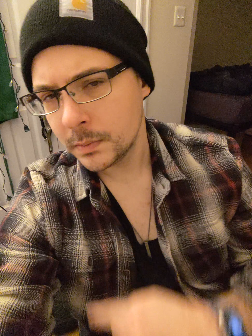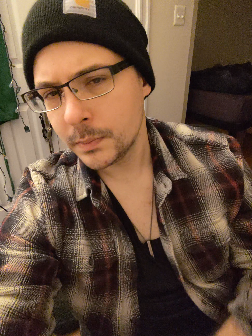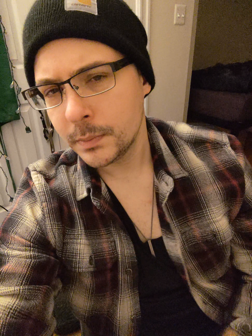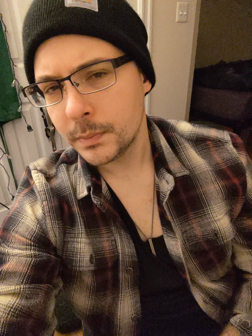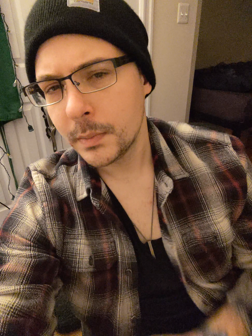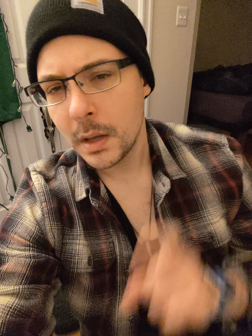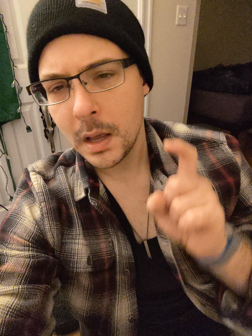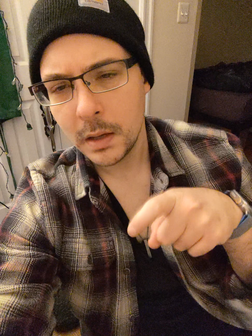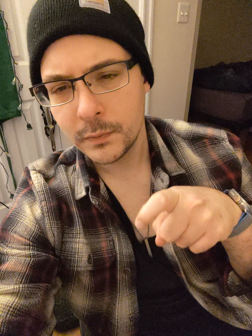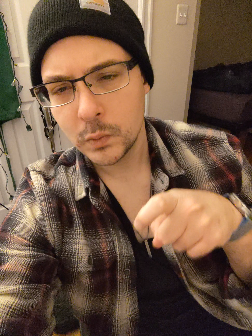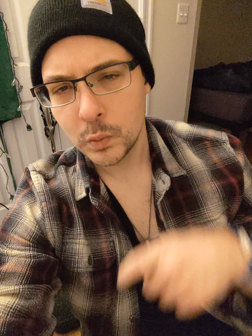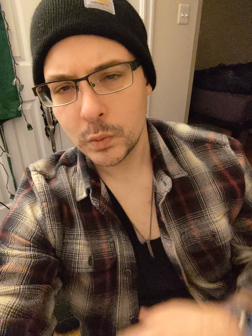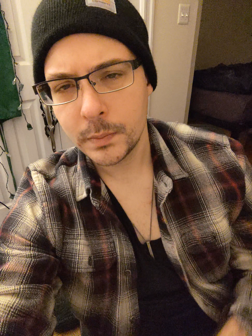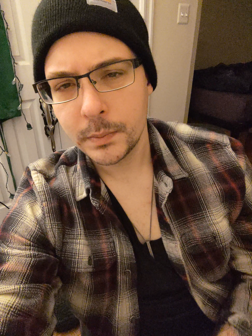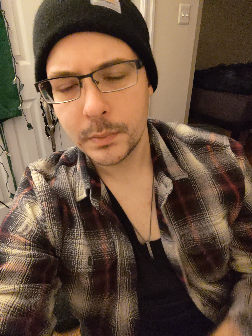have to